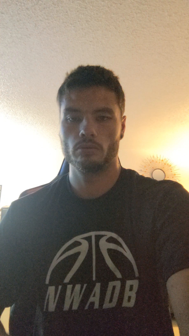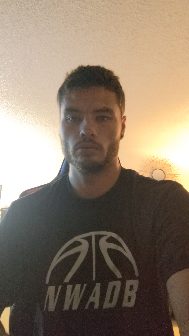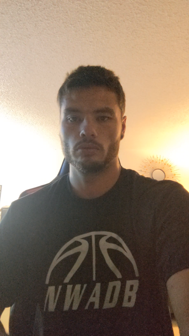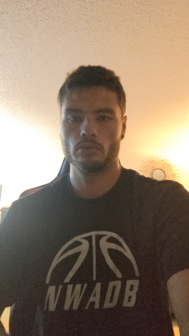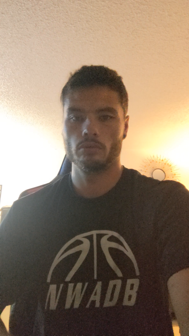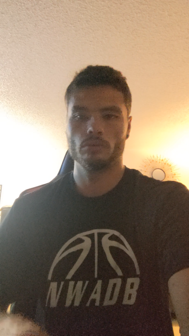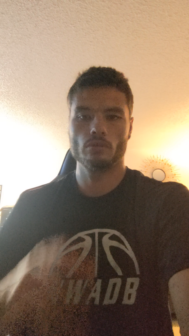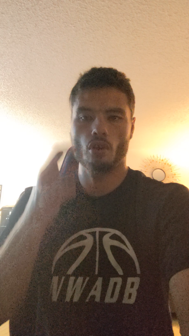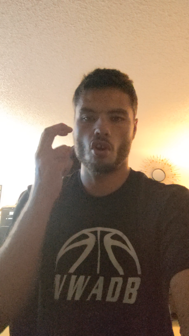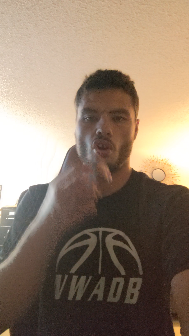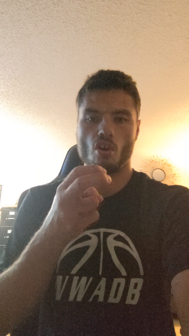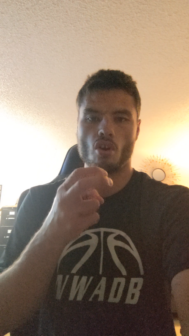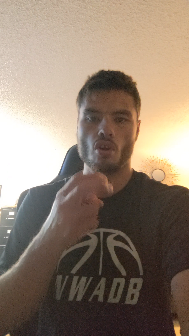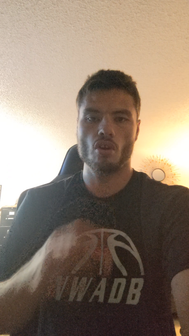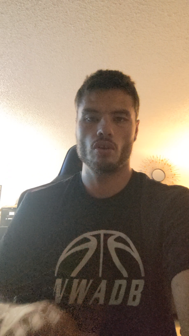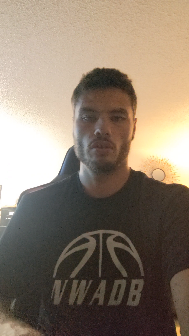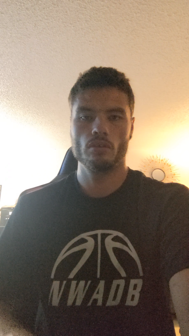hard